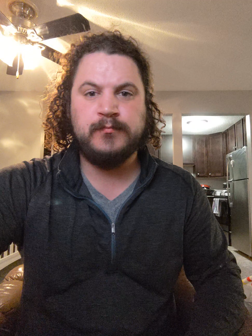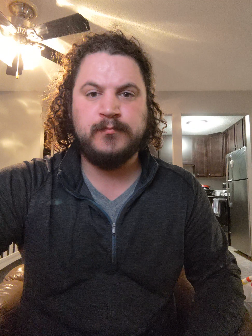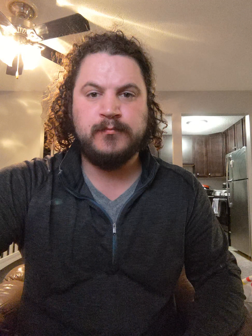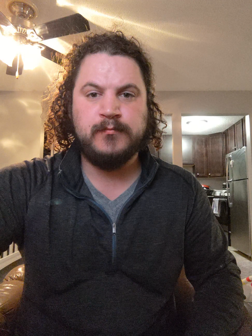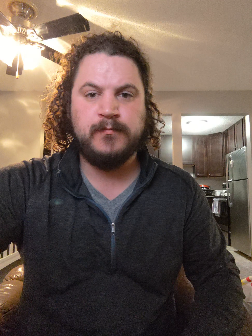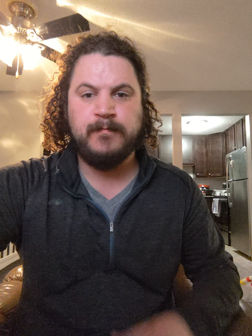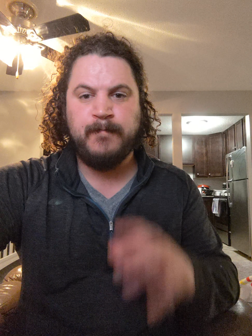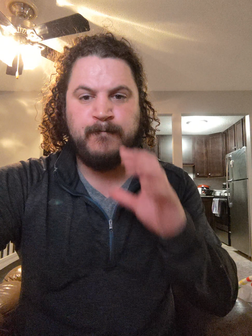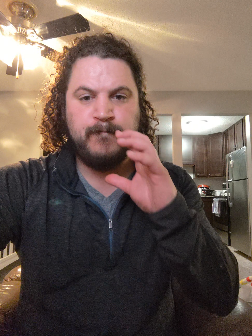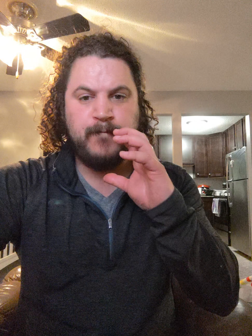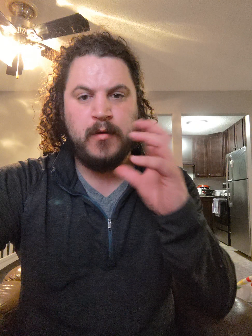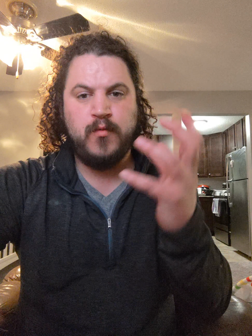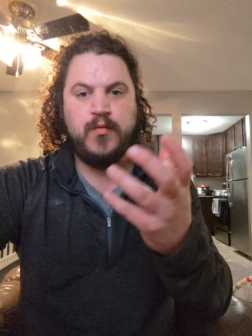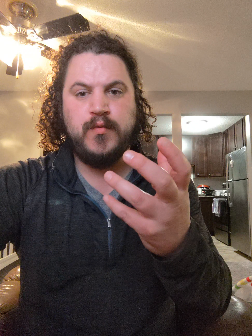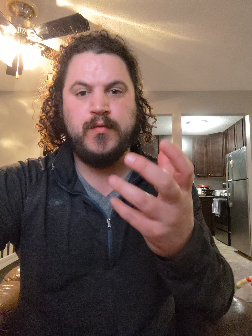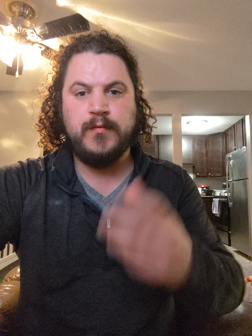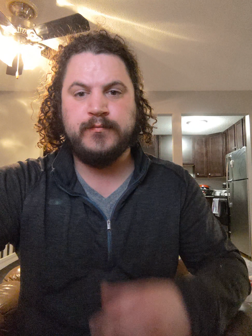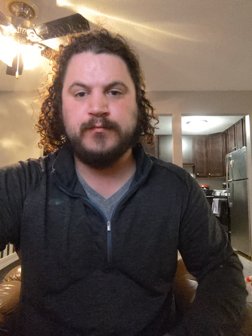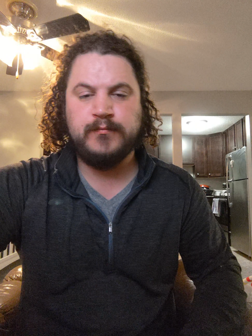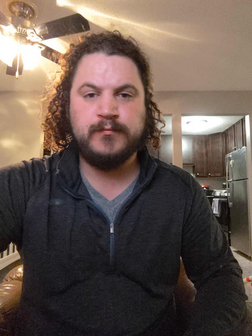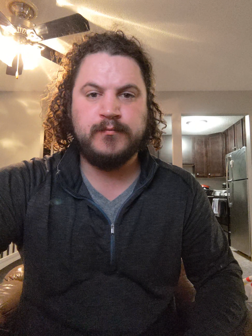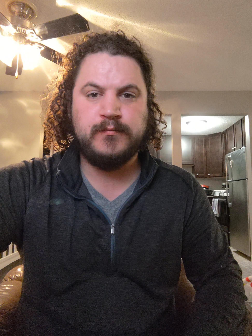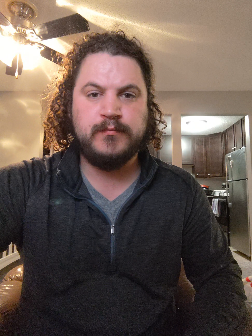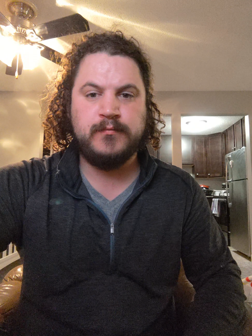balloon